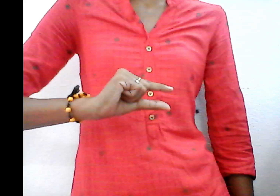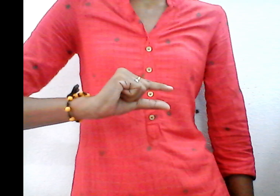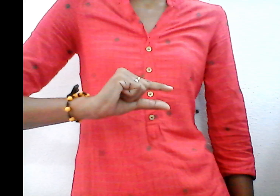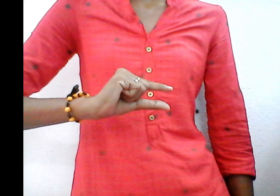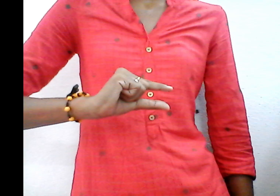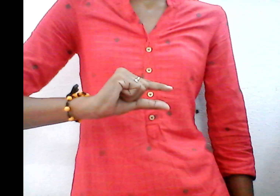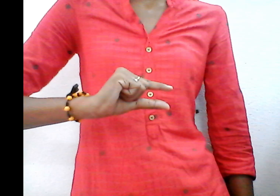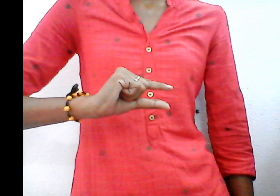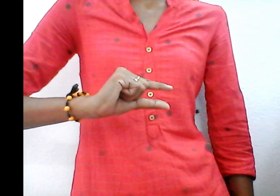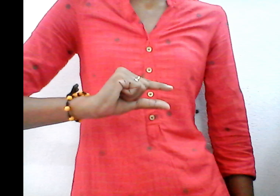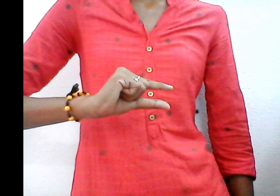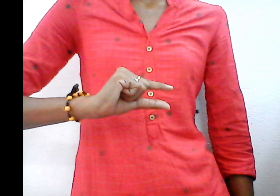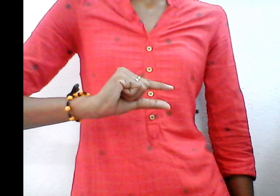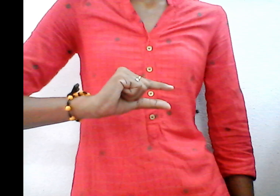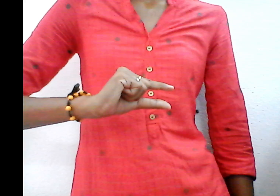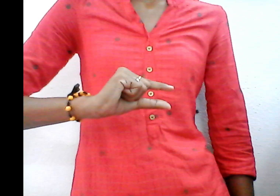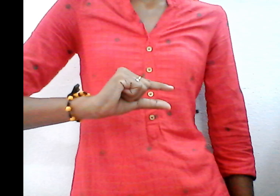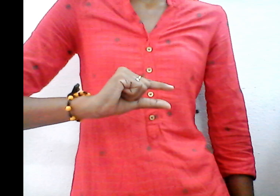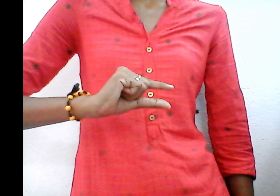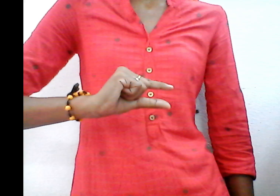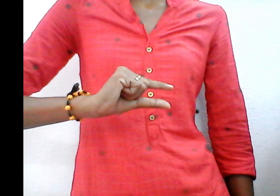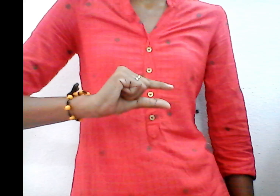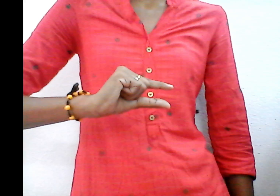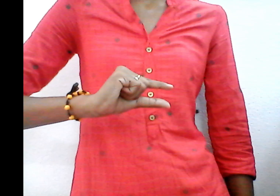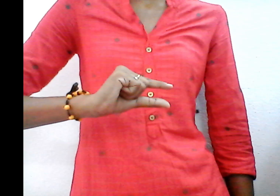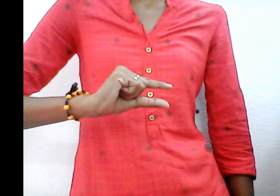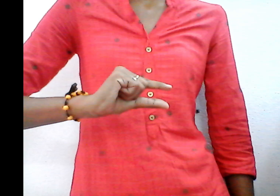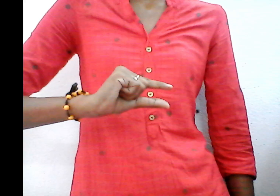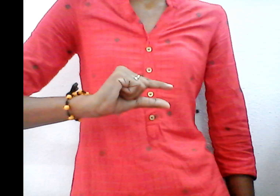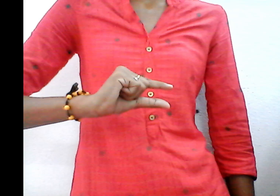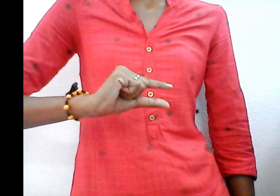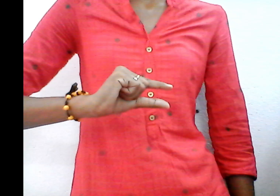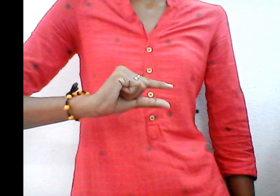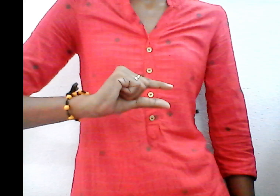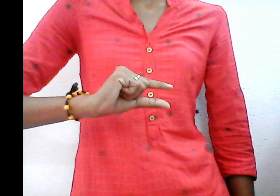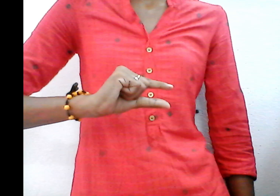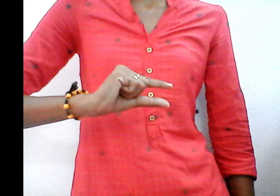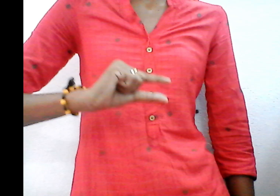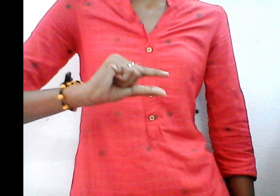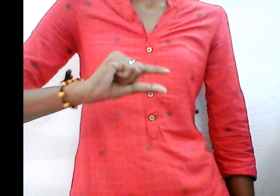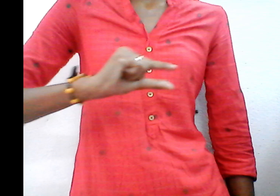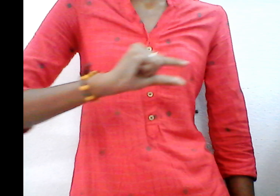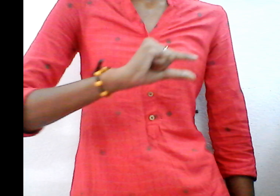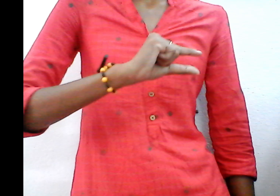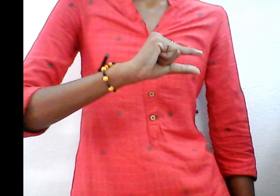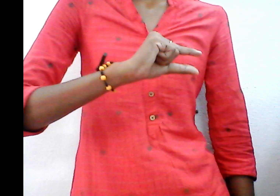ഉ